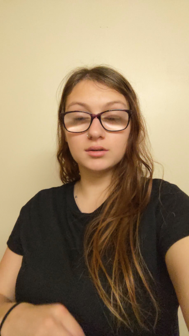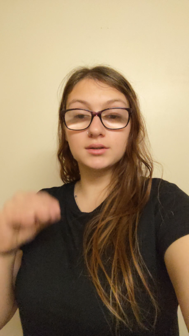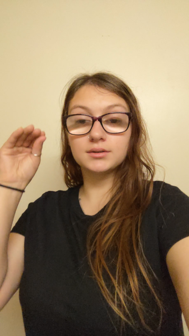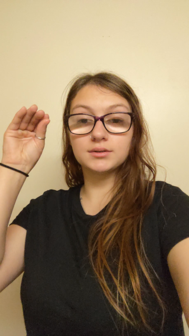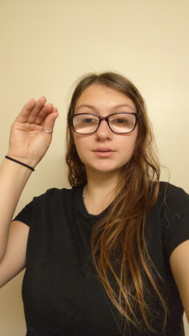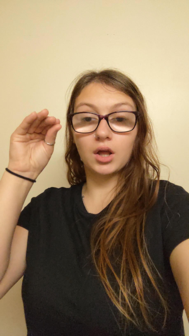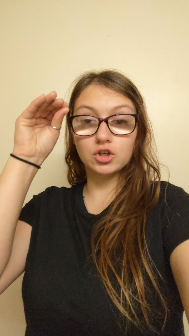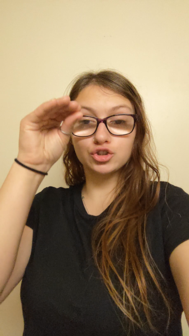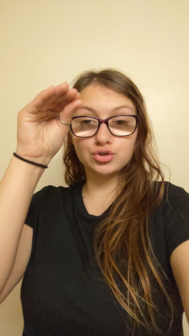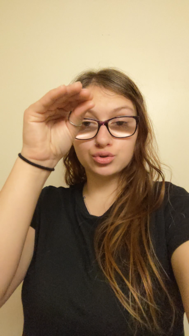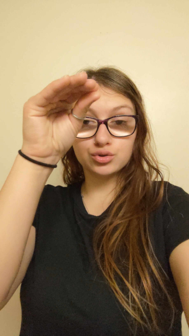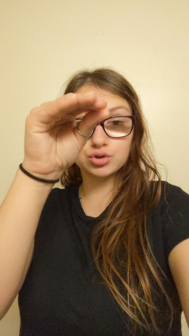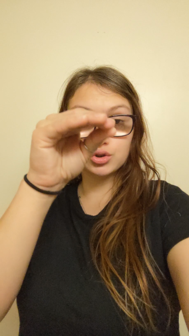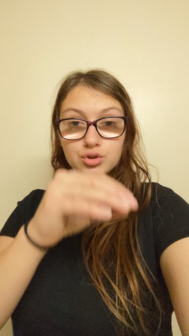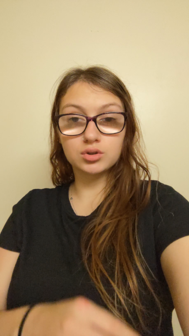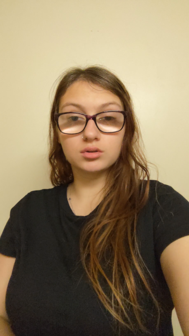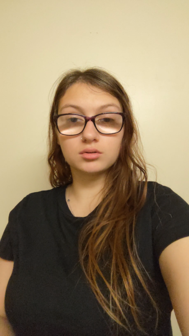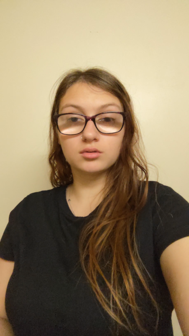dinosaur